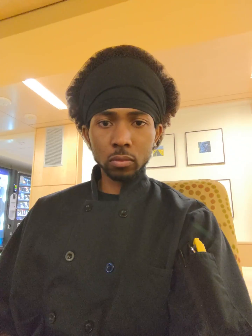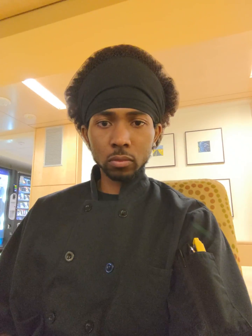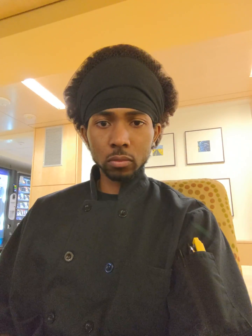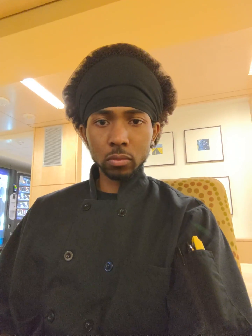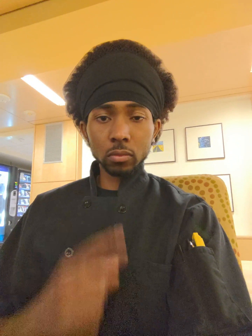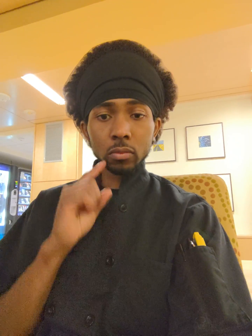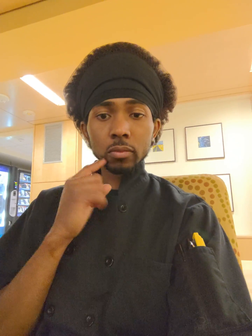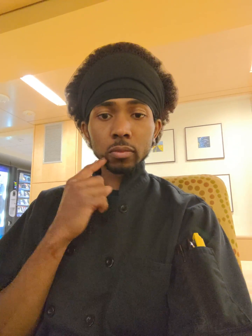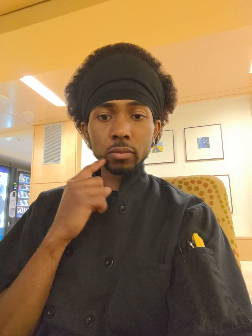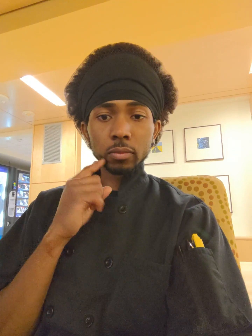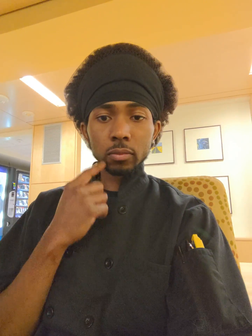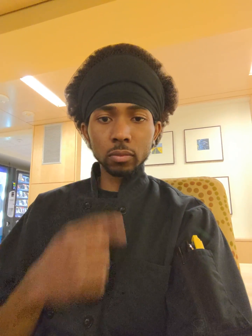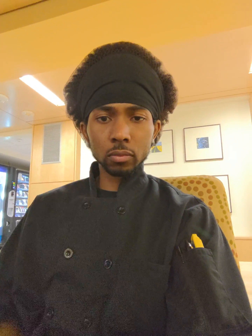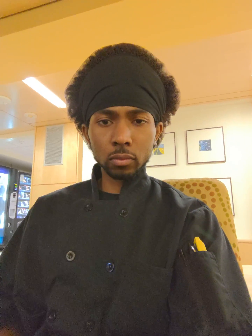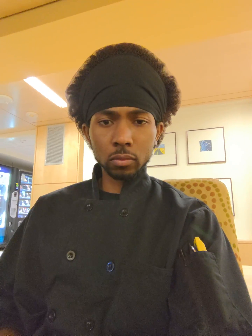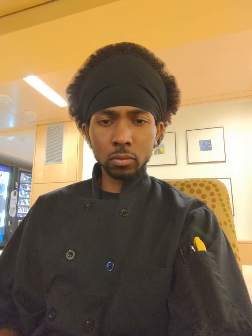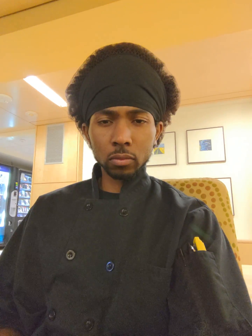candy